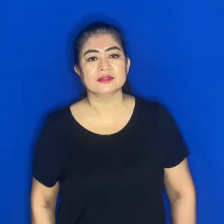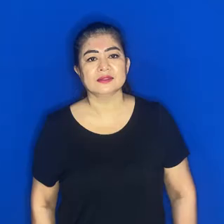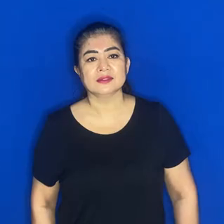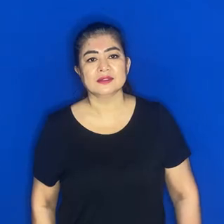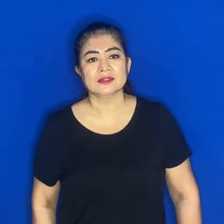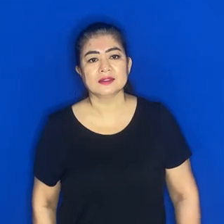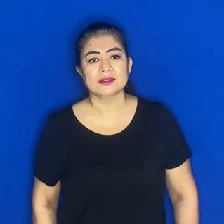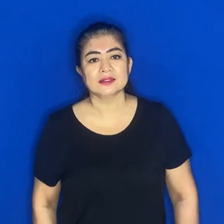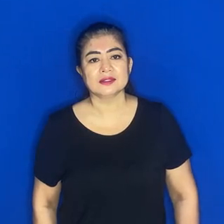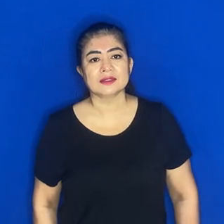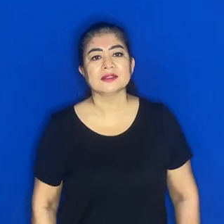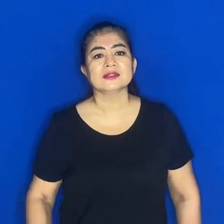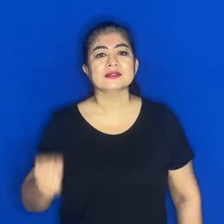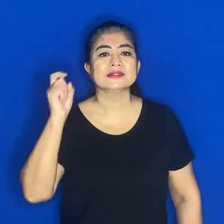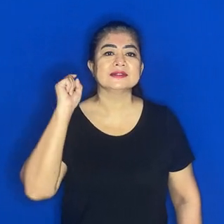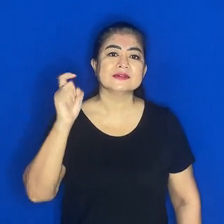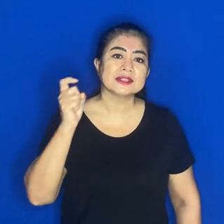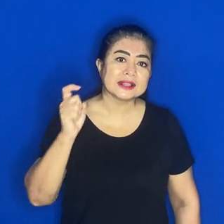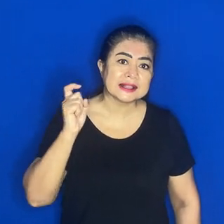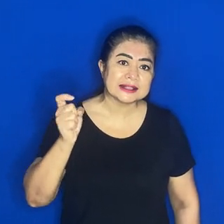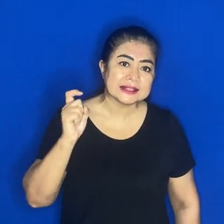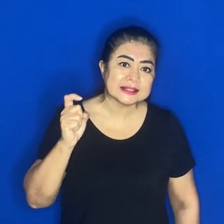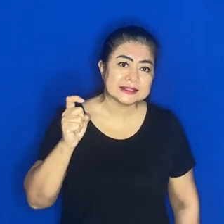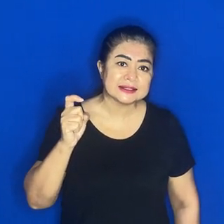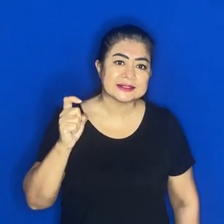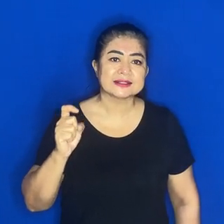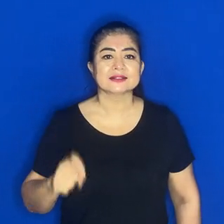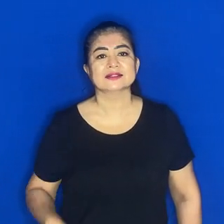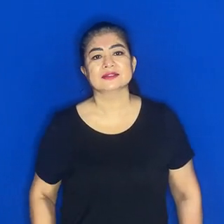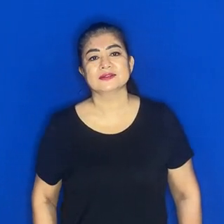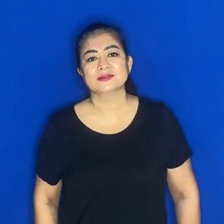fast